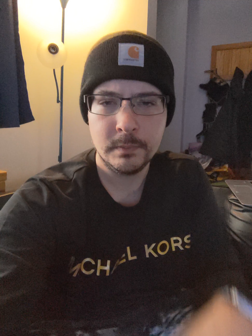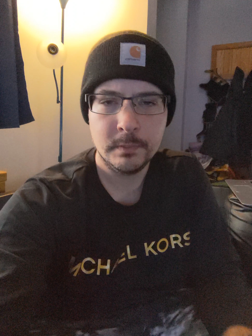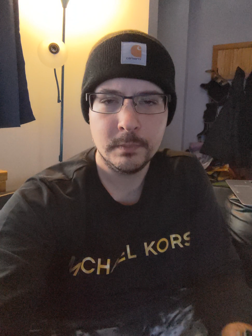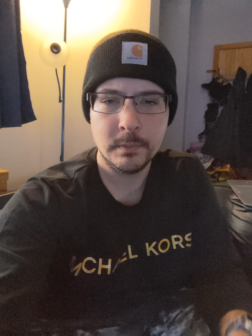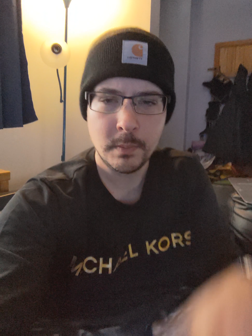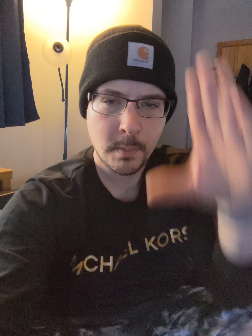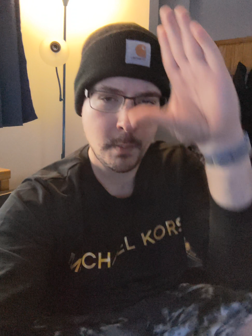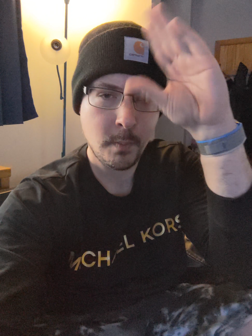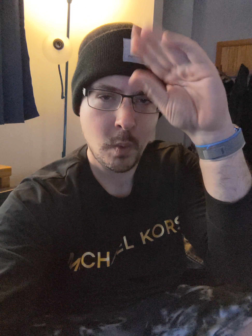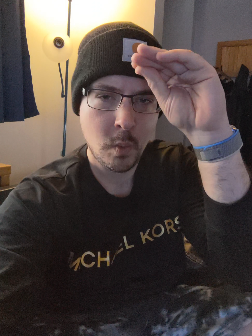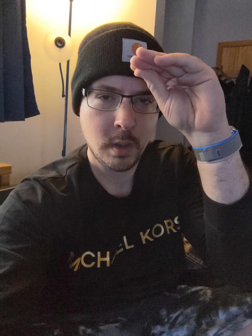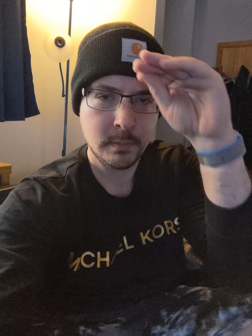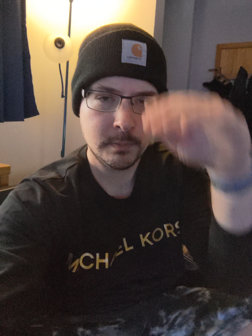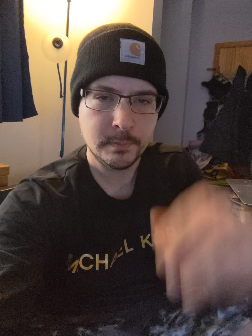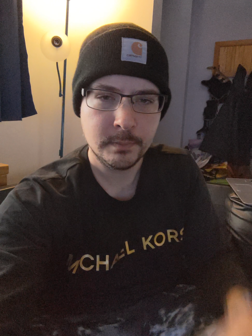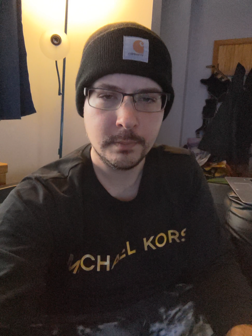boy